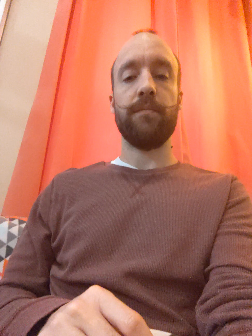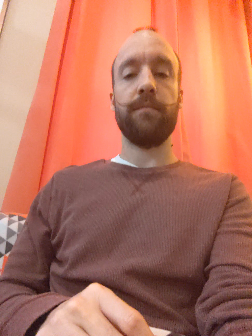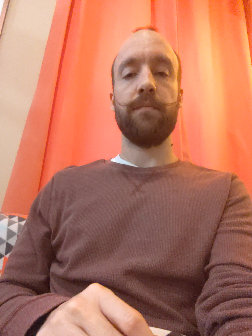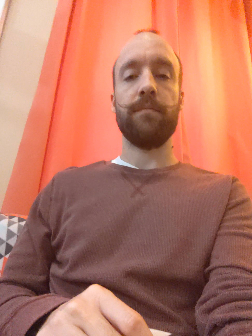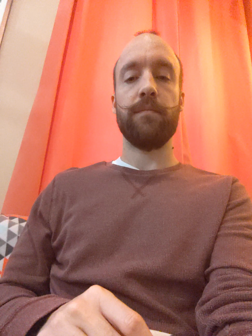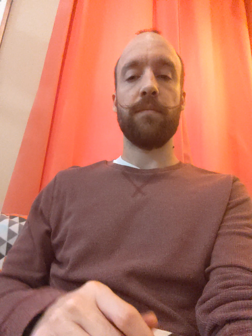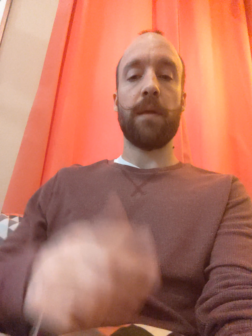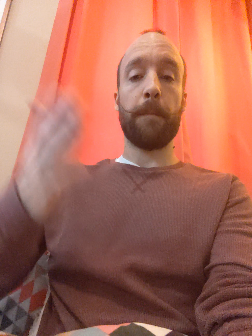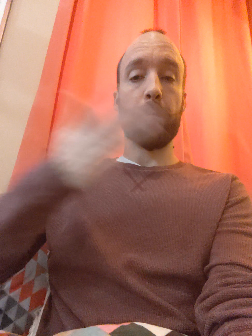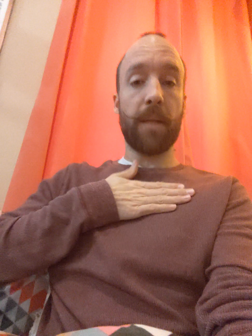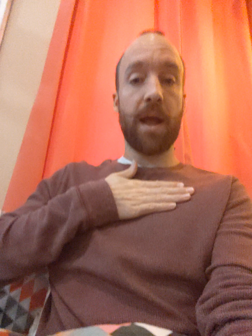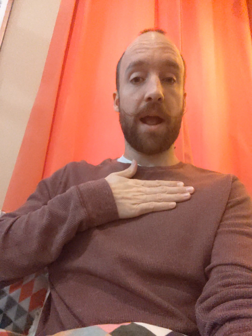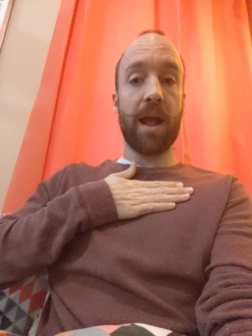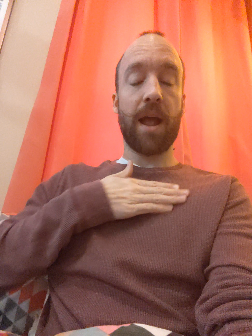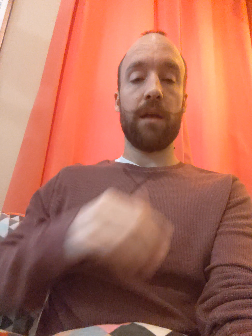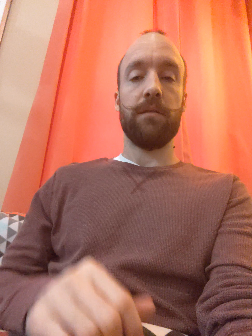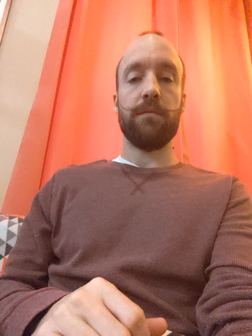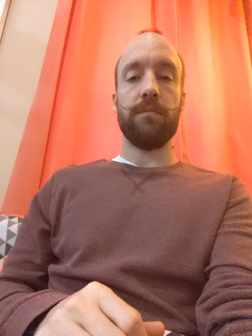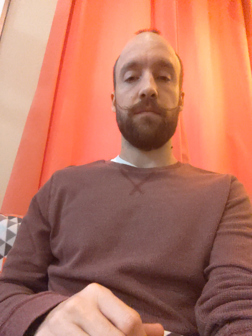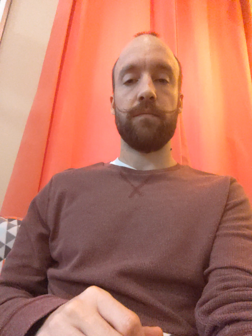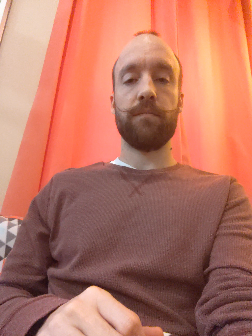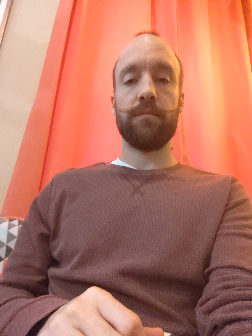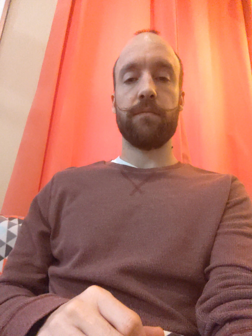my